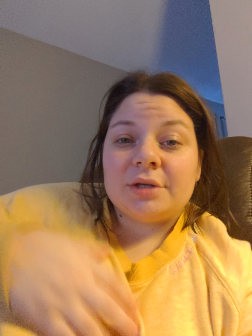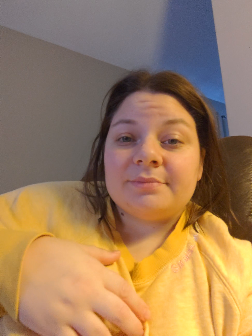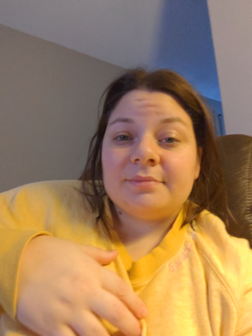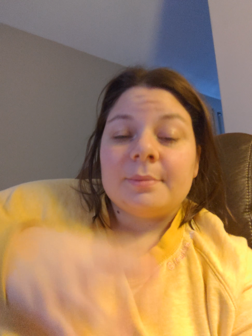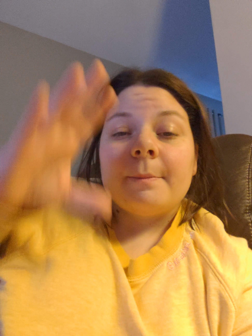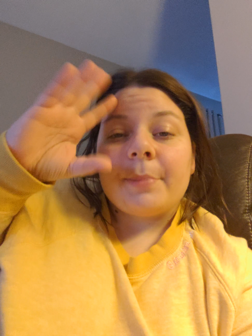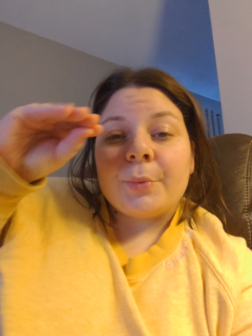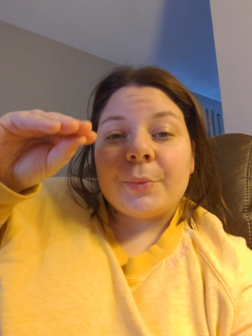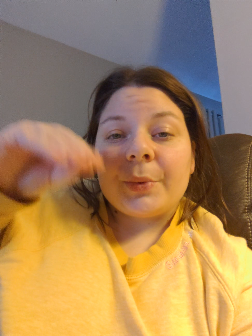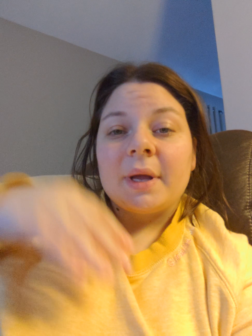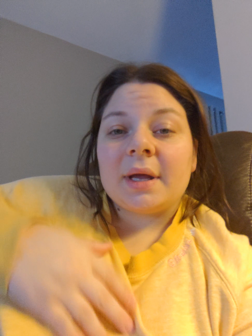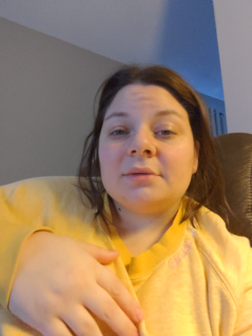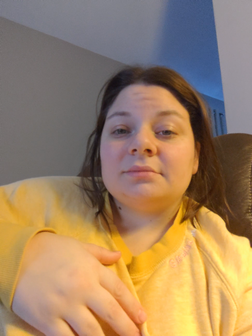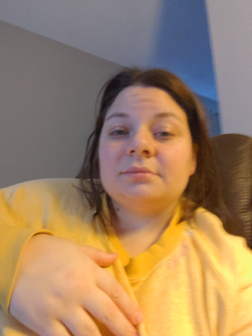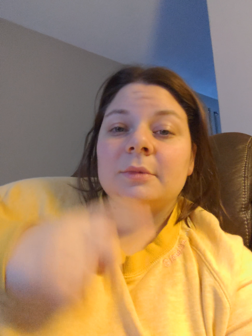boy